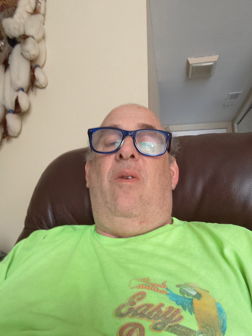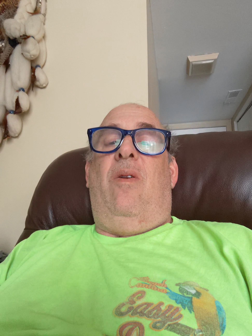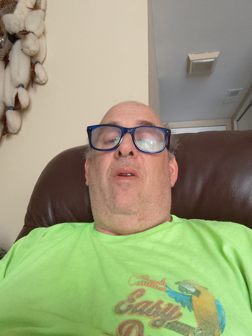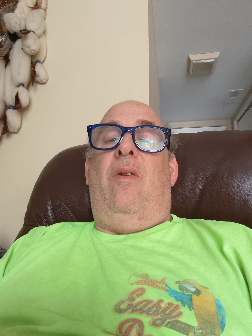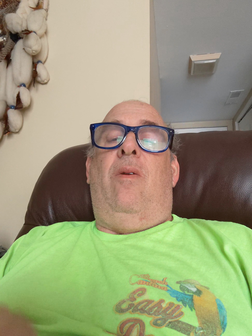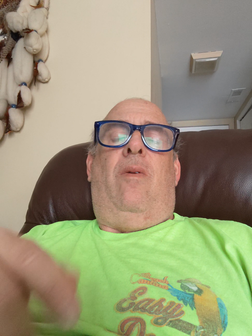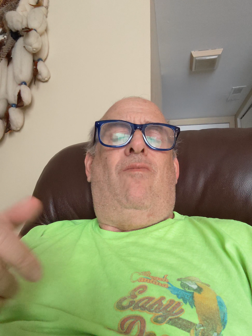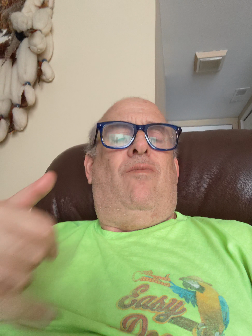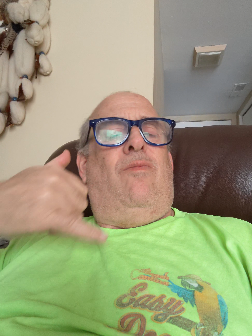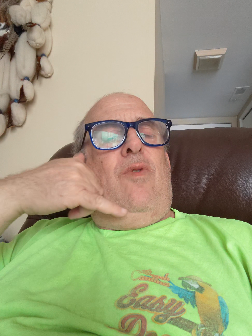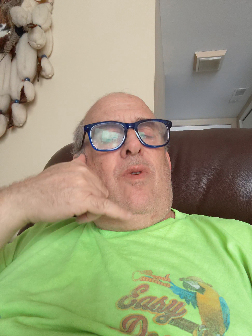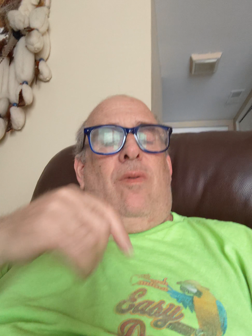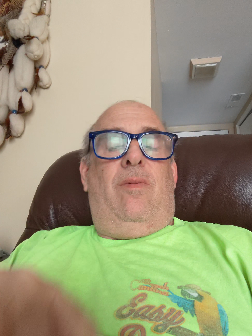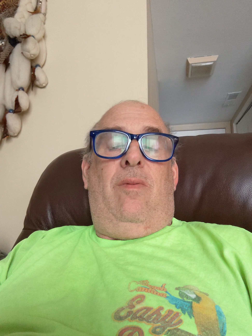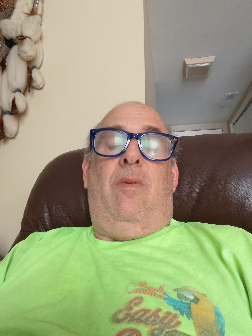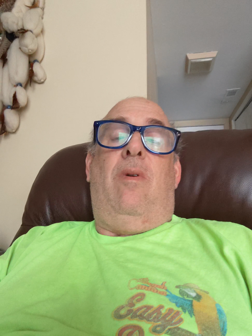call on the phone